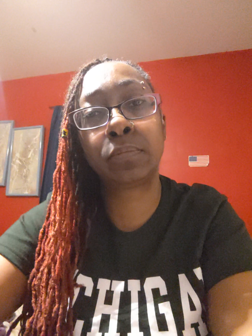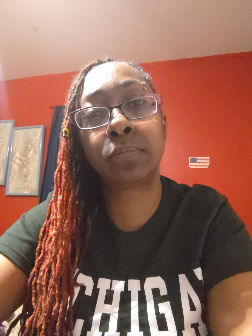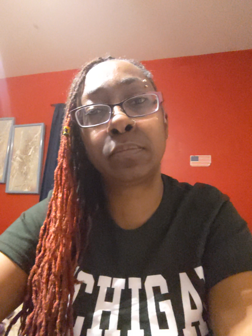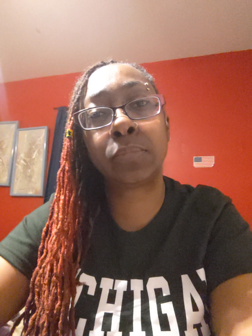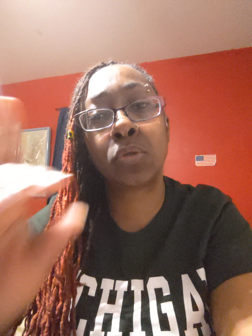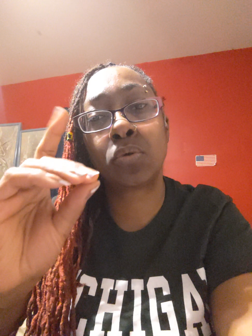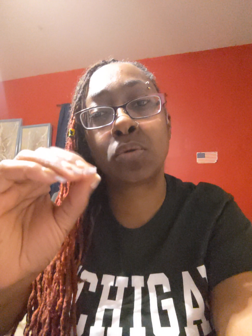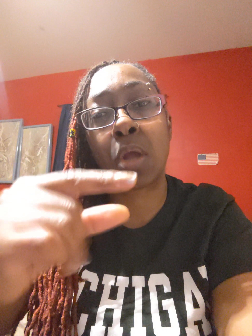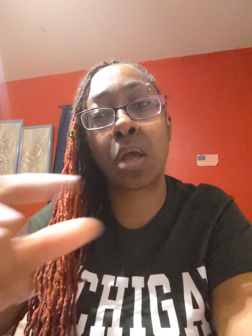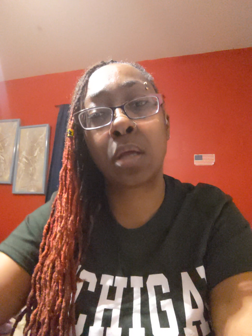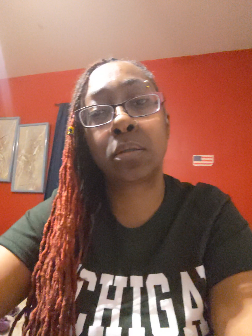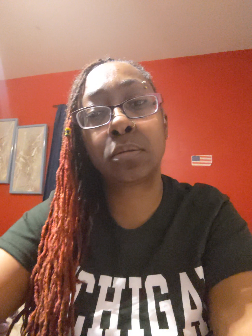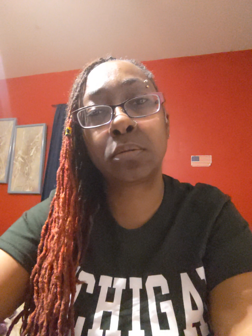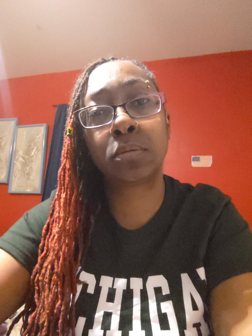dog